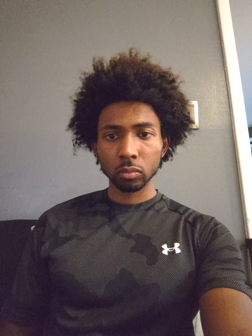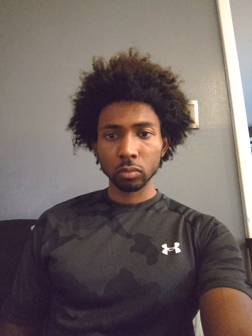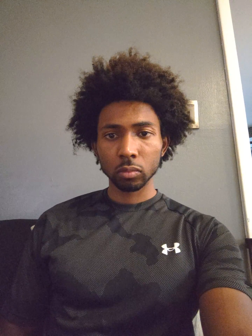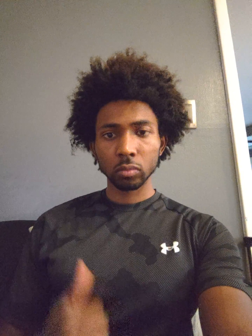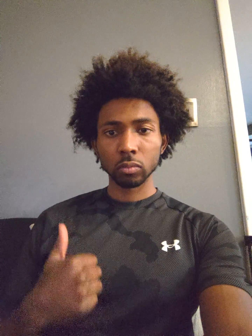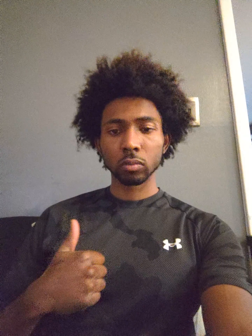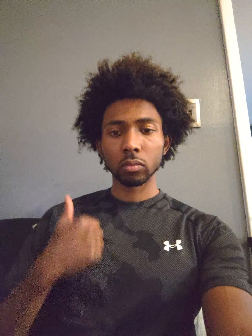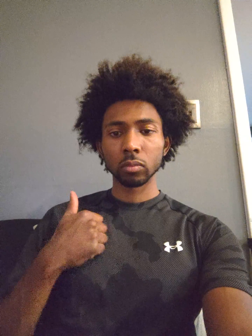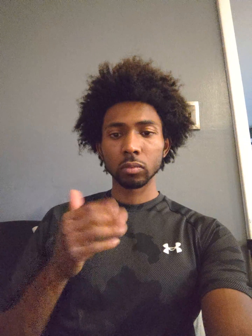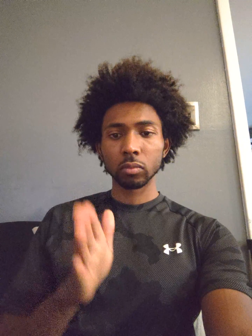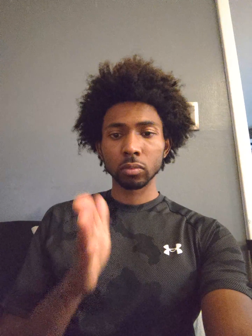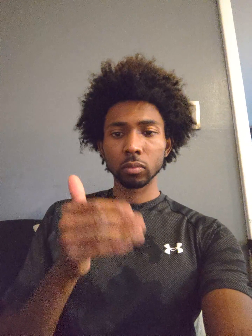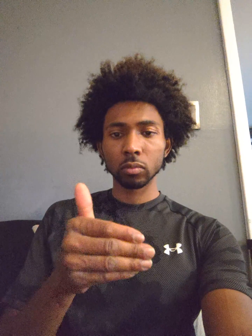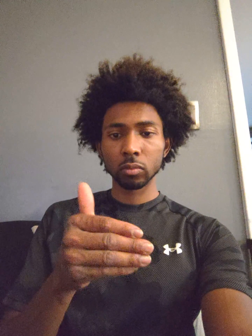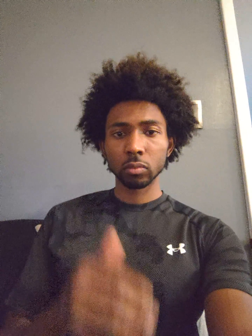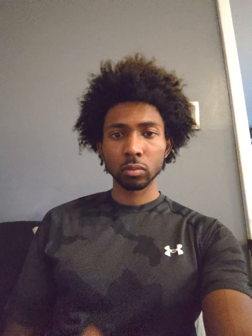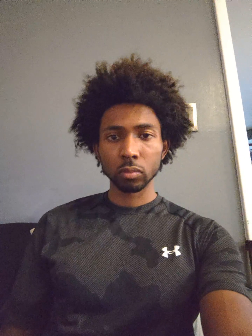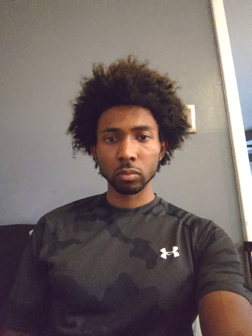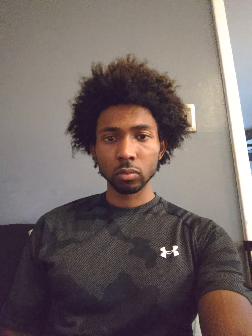living room